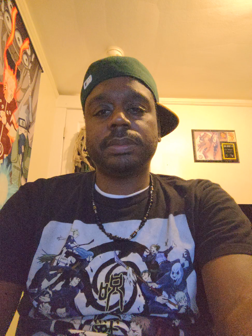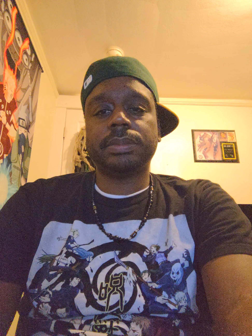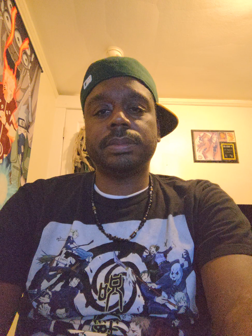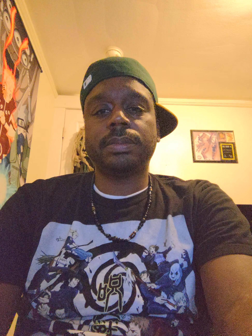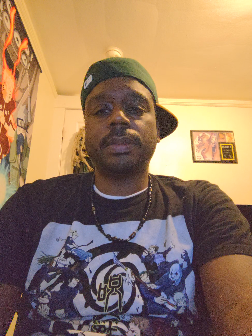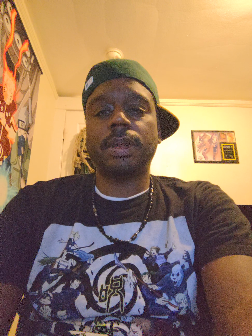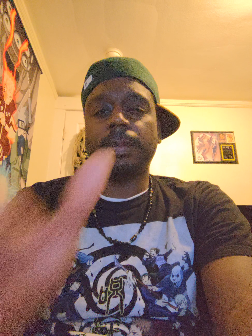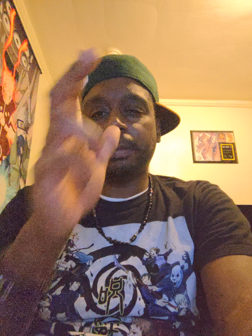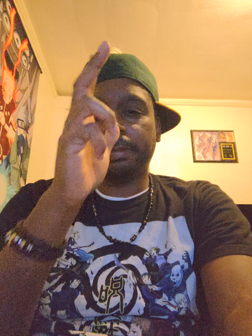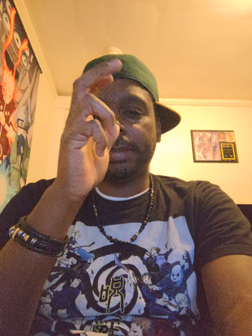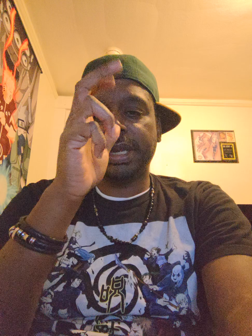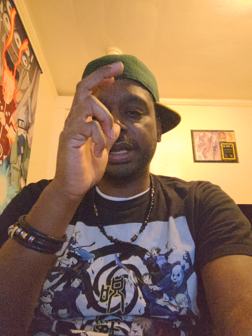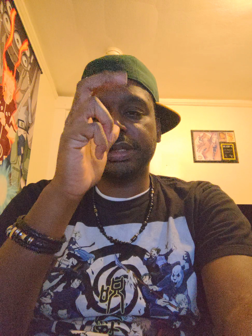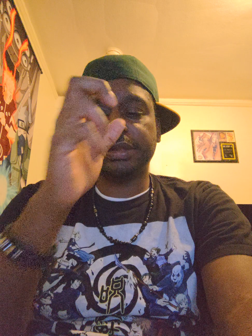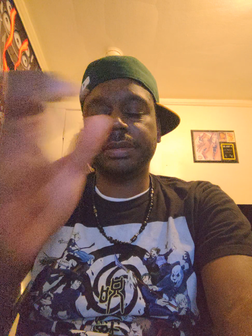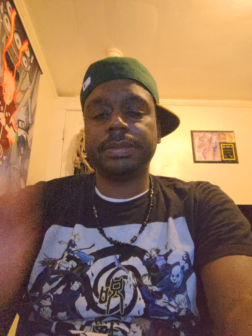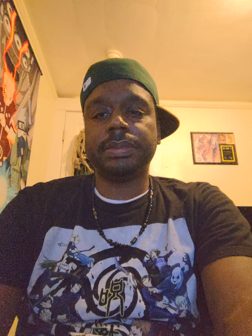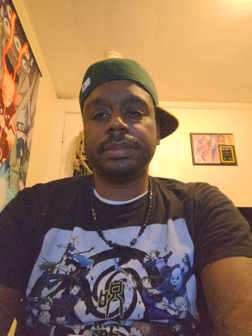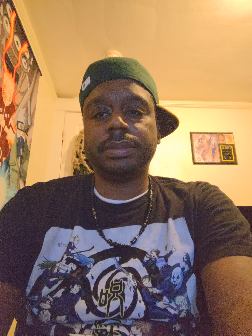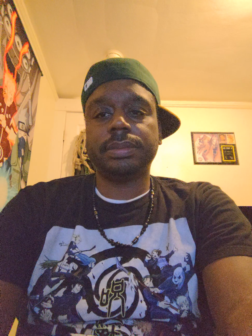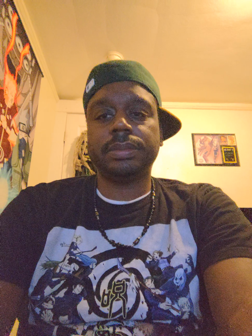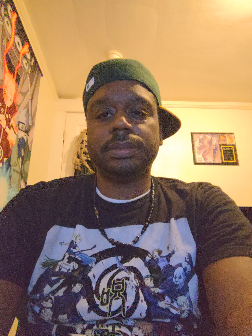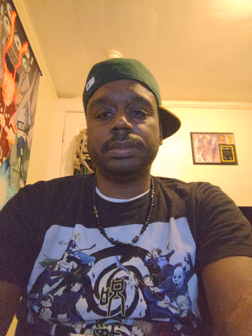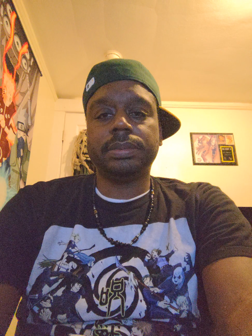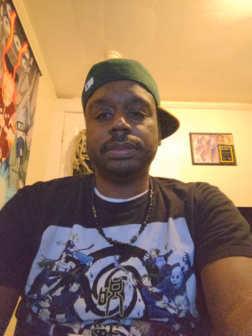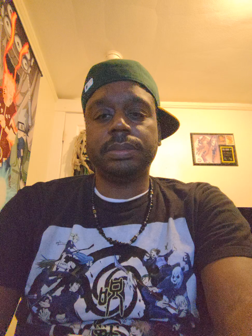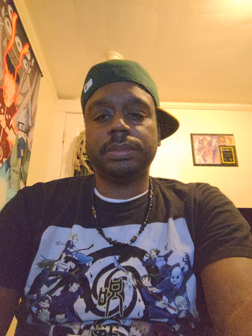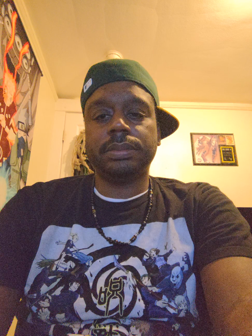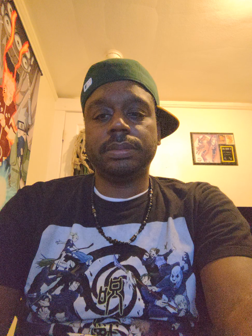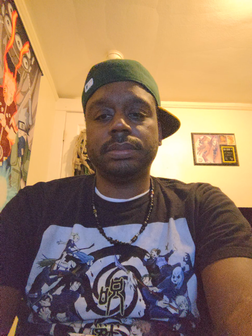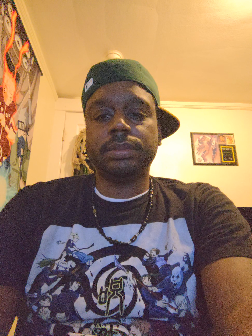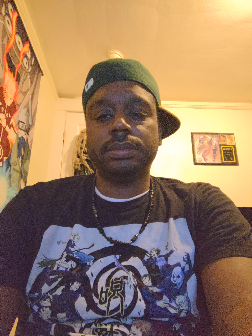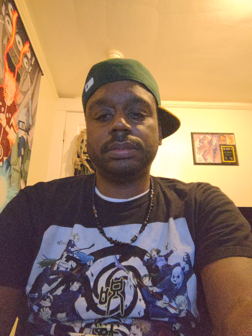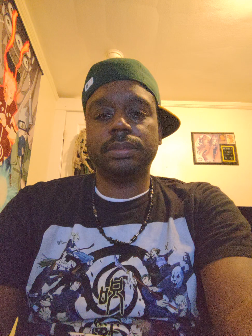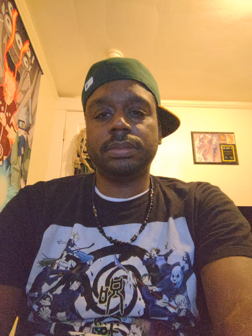bug